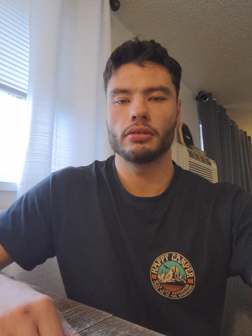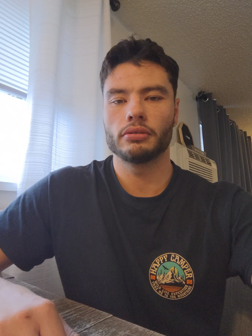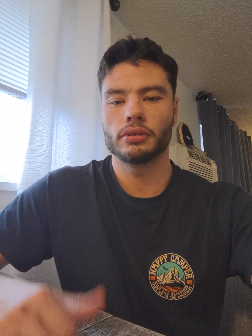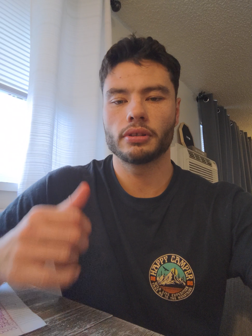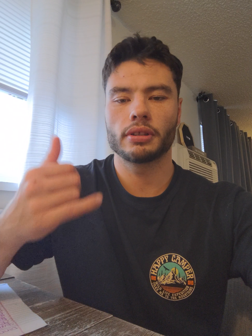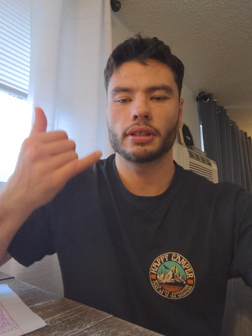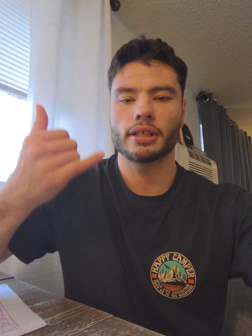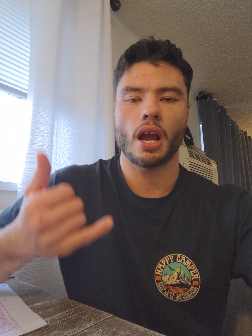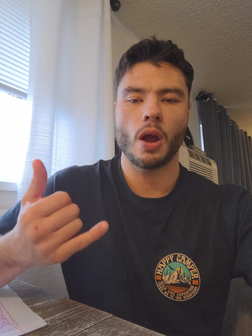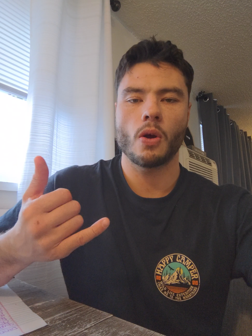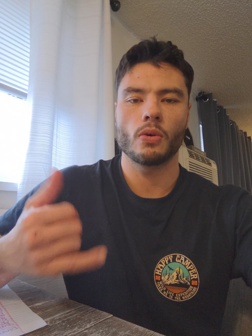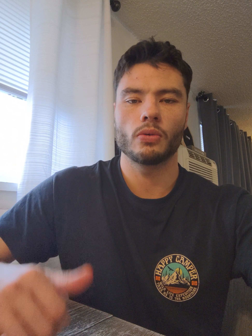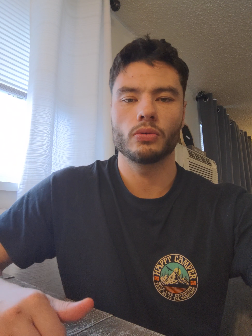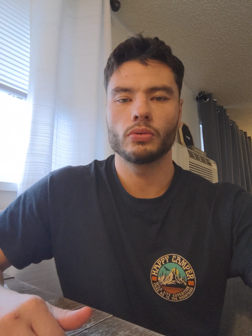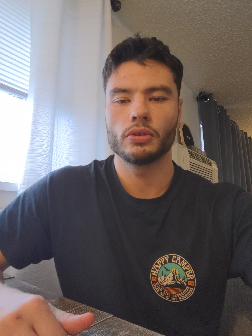now